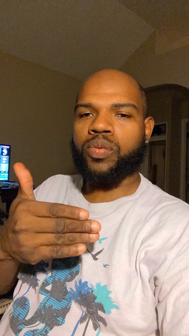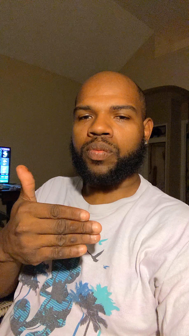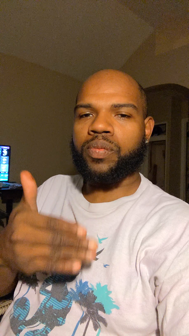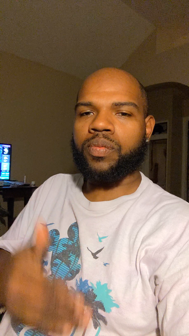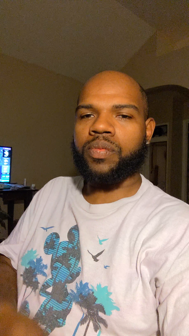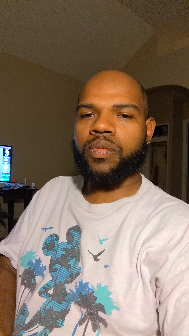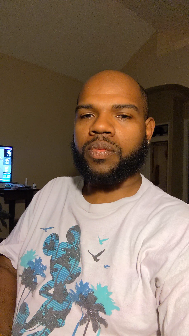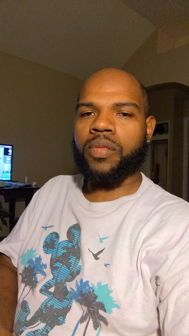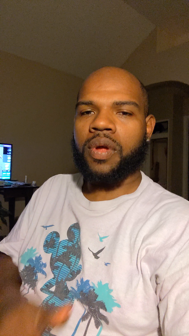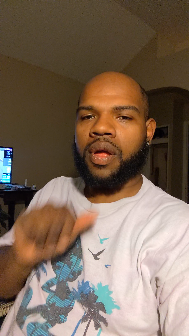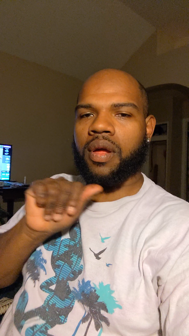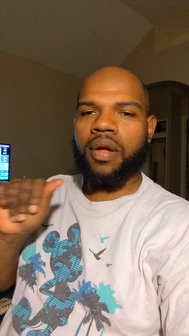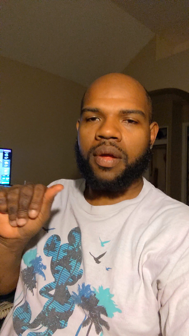a